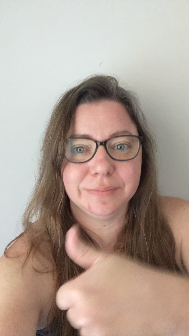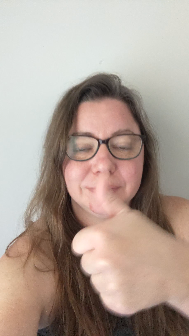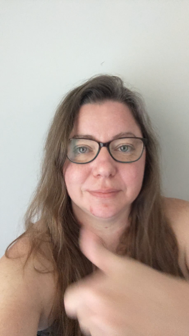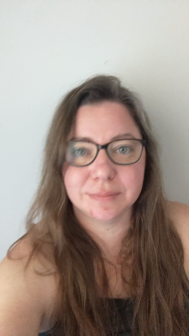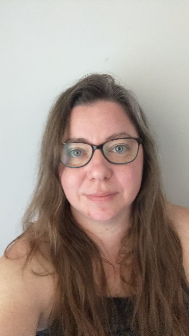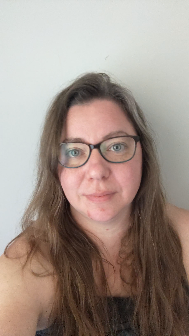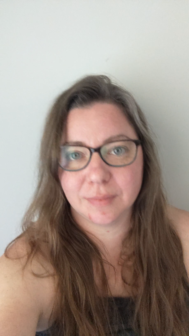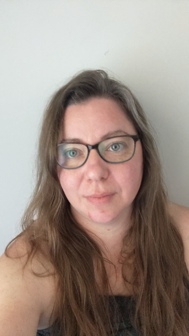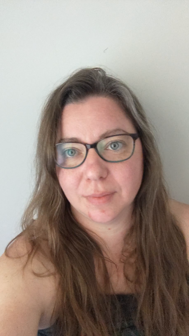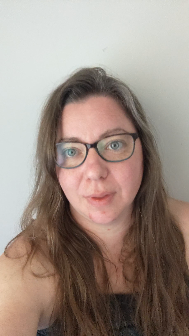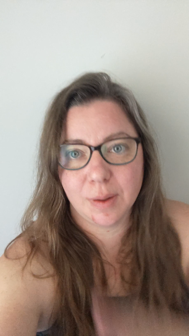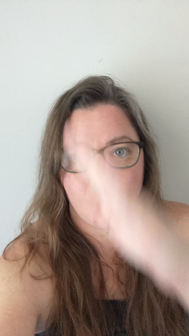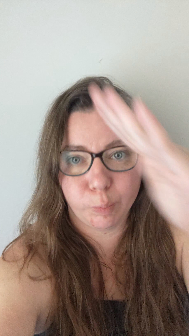roof